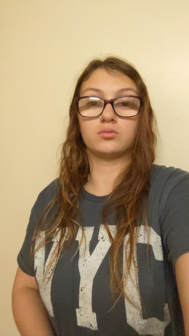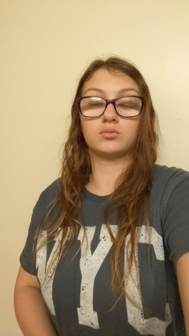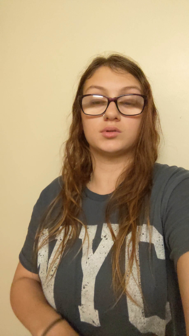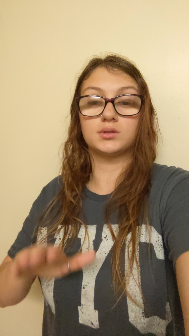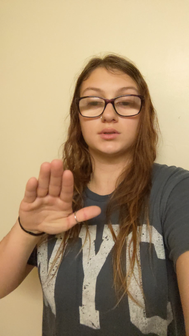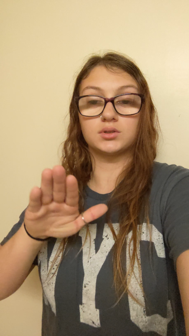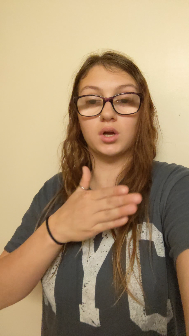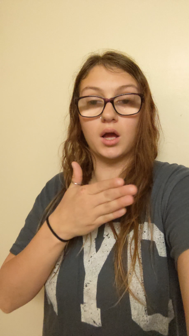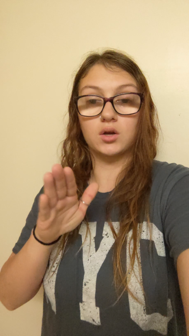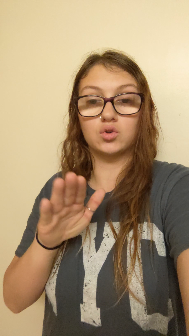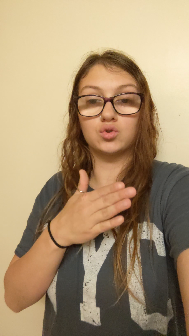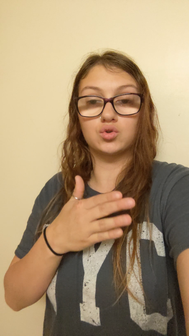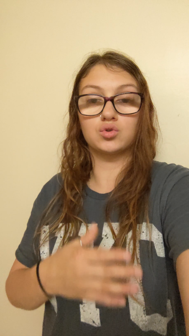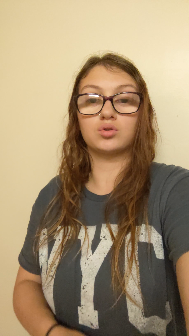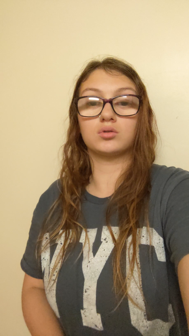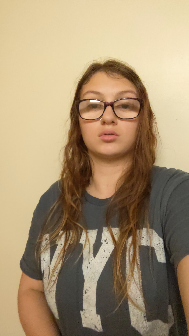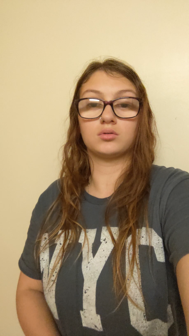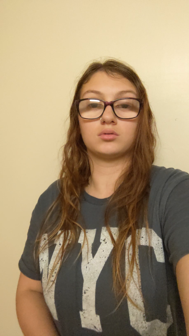share